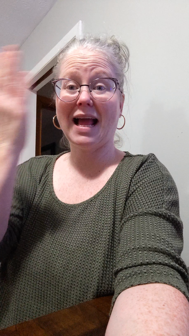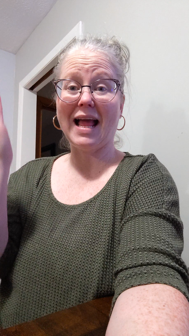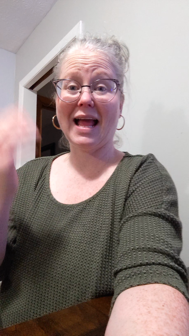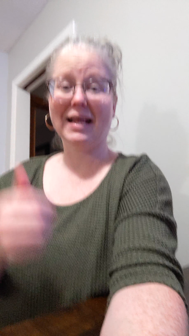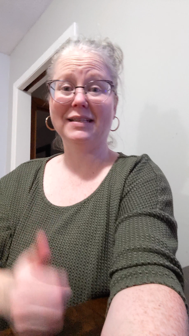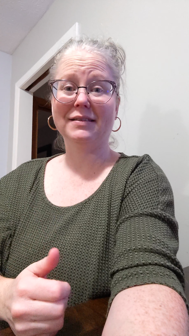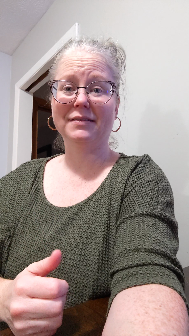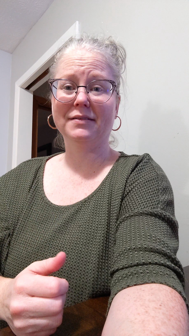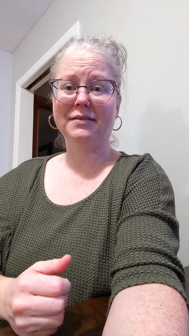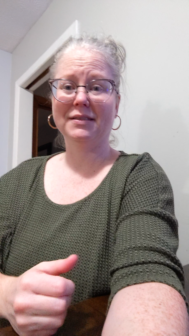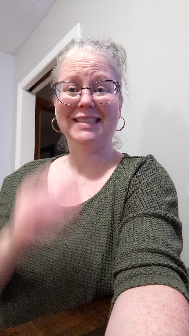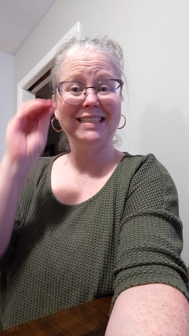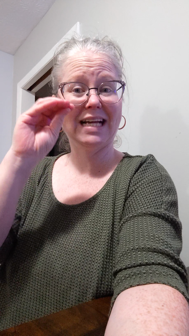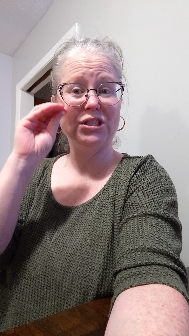dinosaur